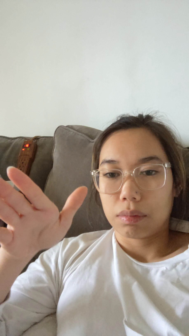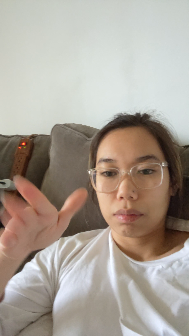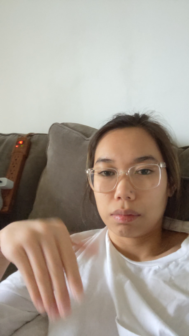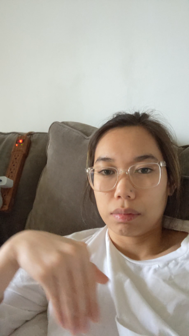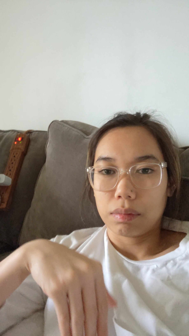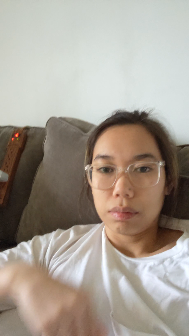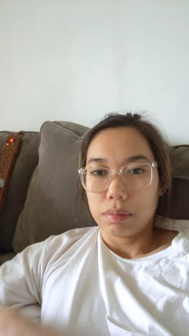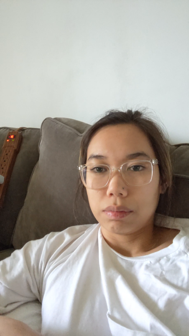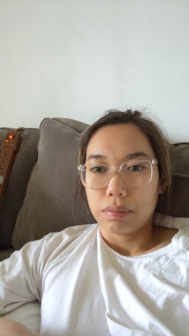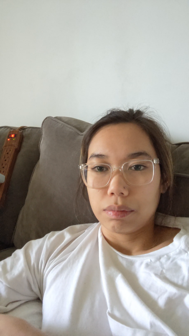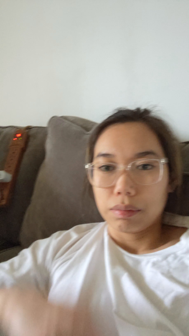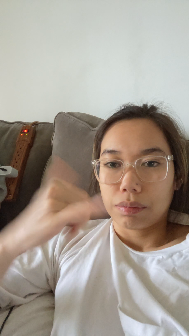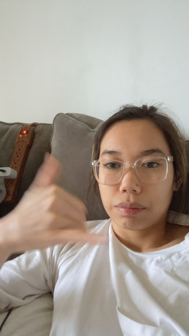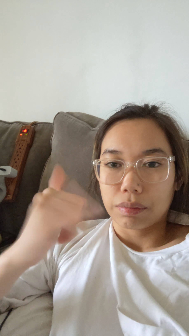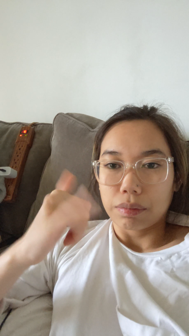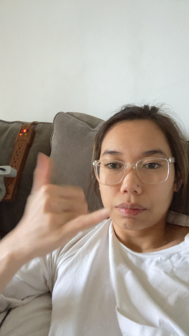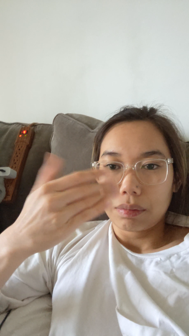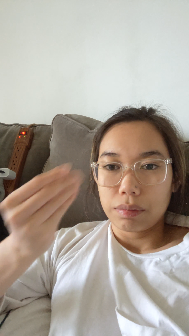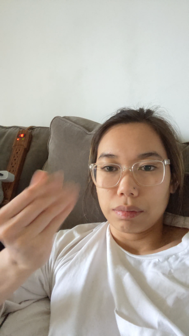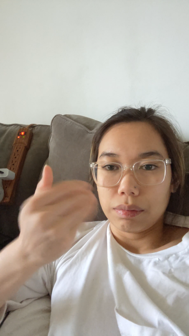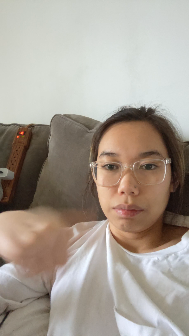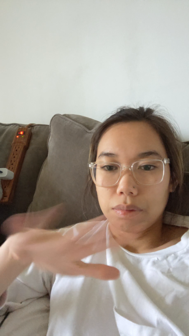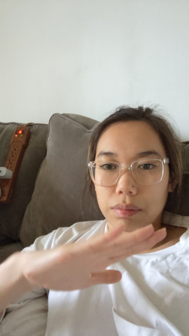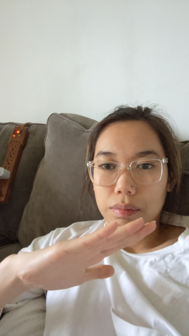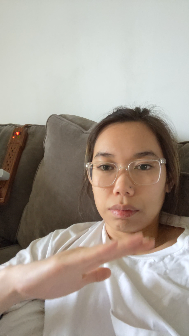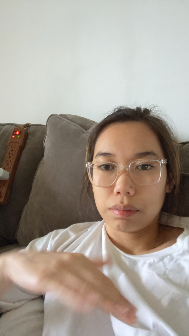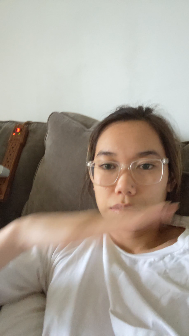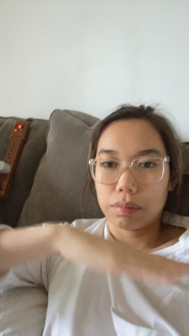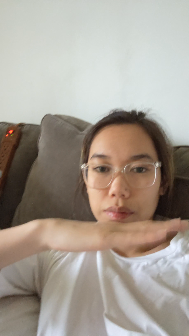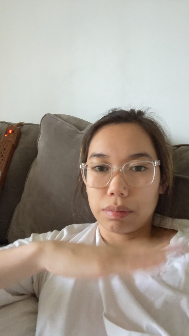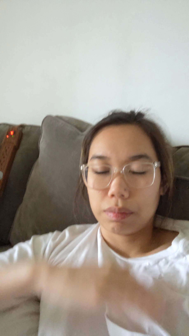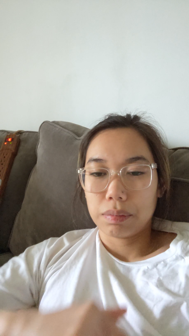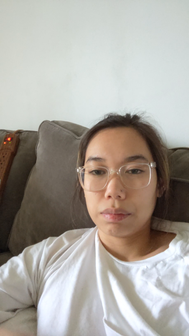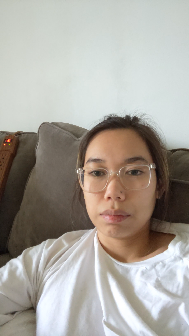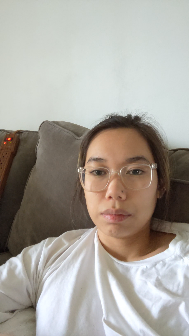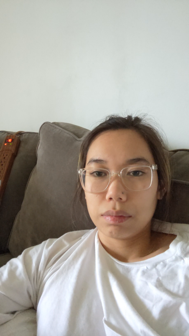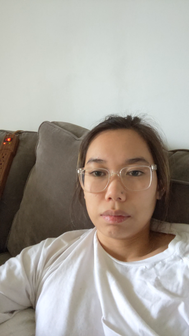playground